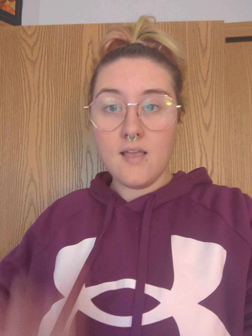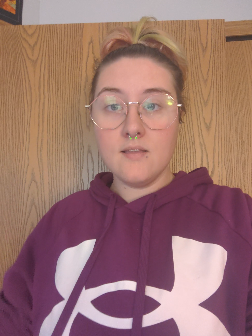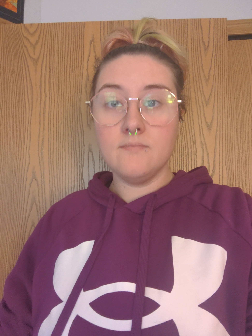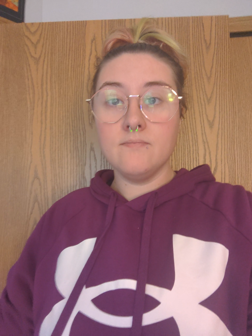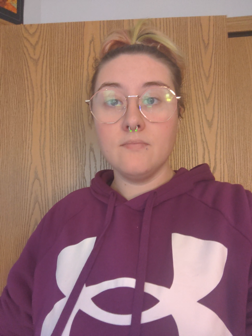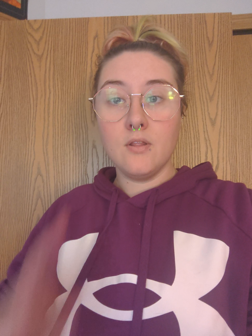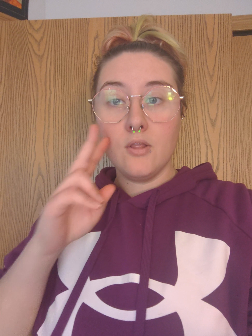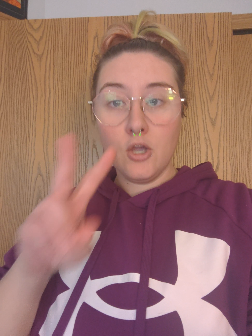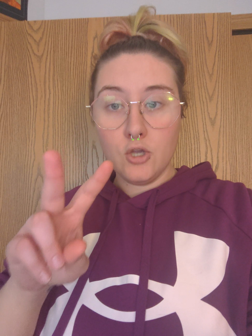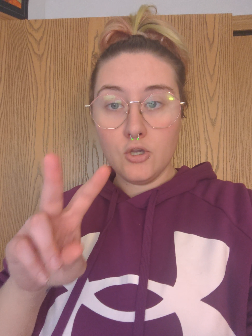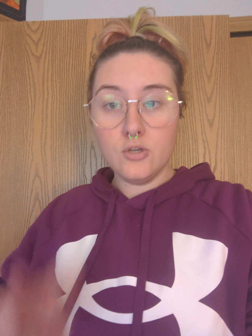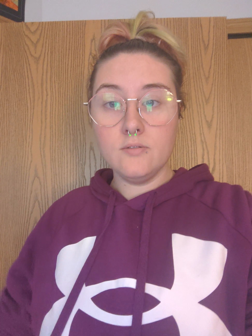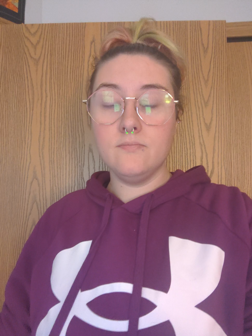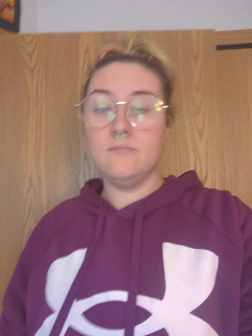look